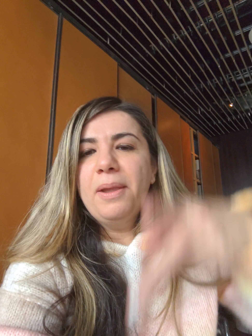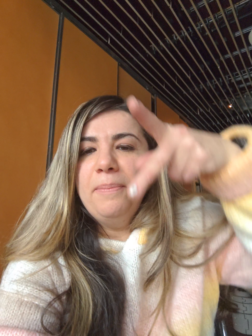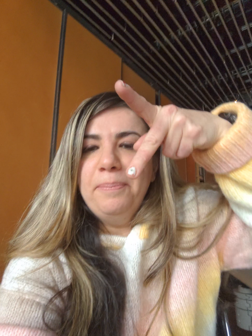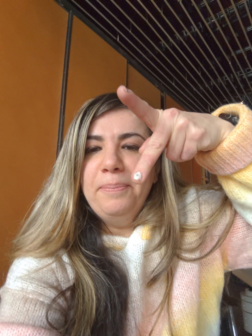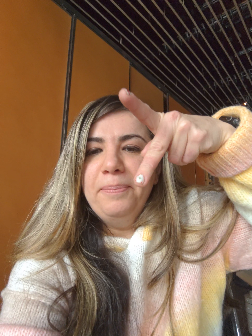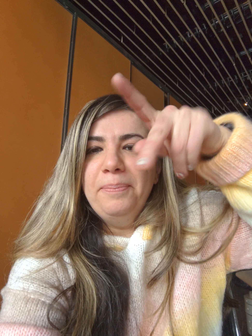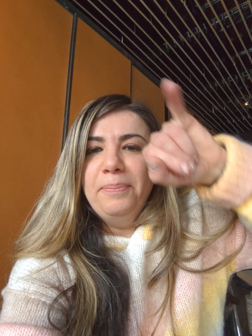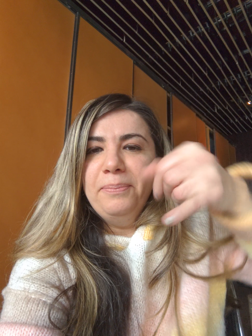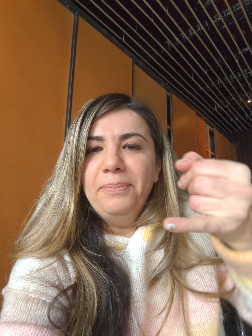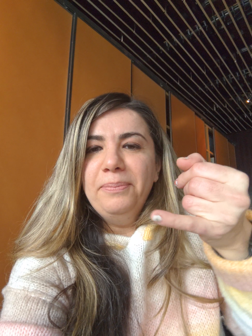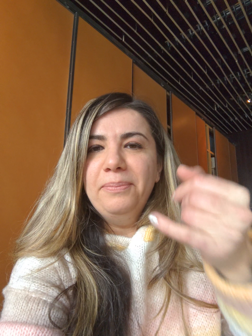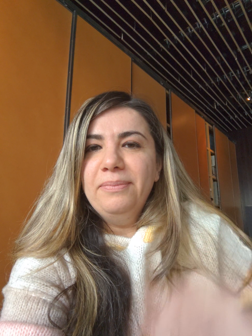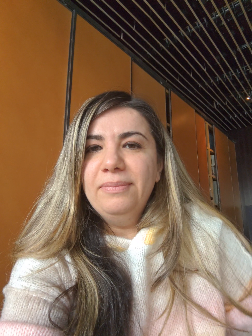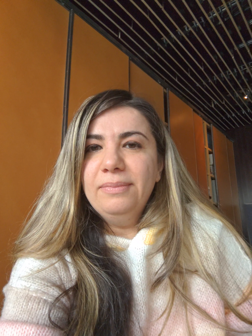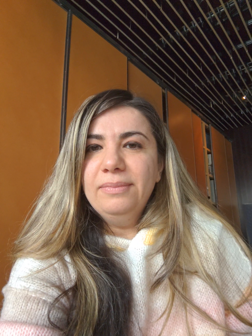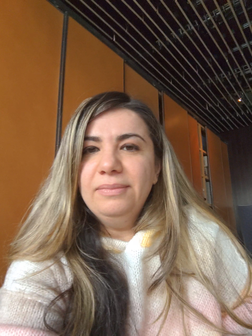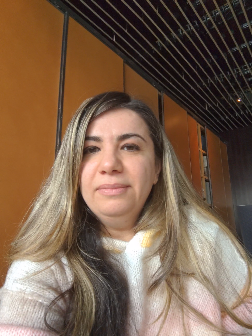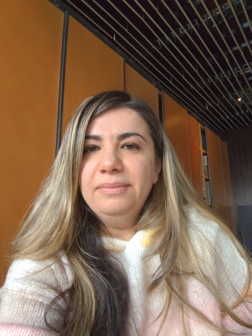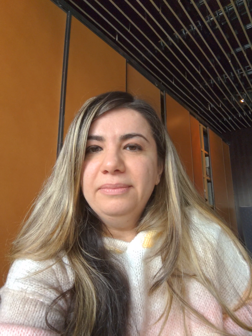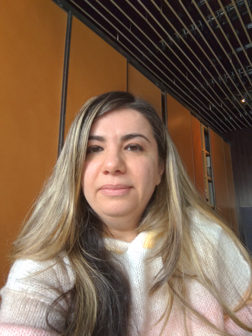pajamas